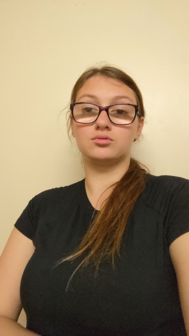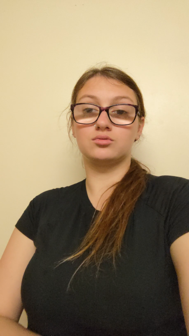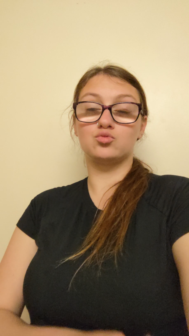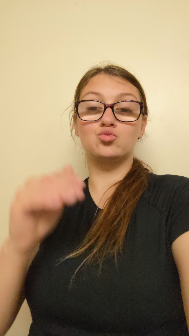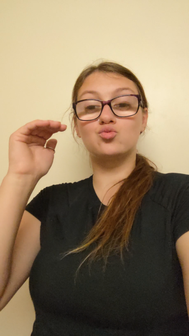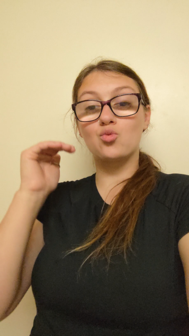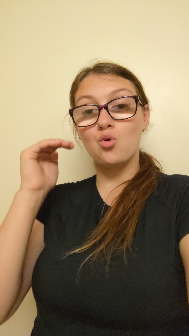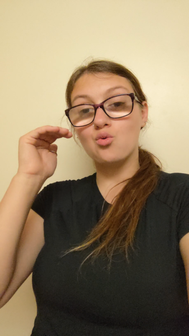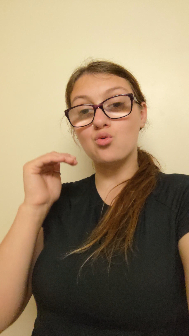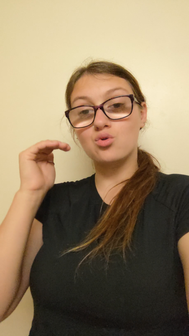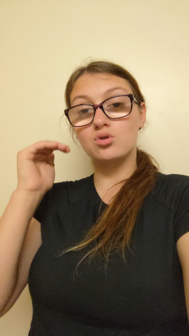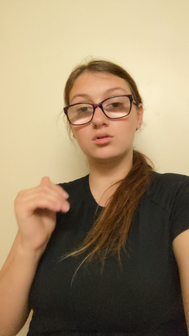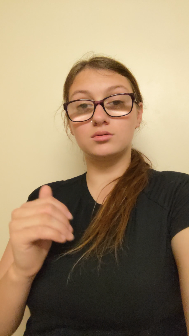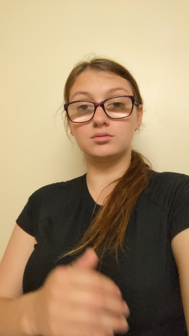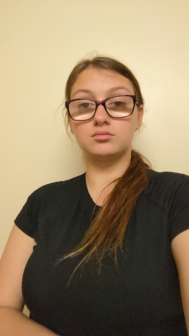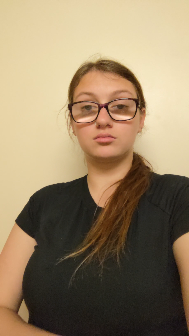short